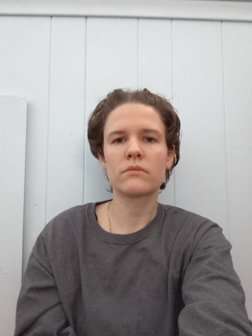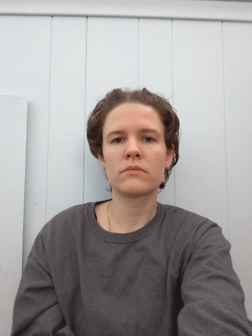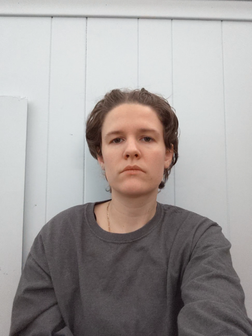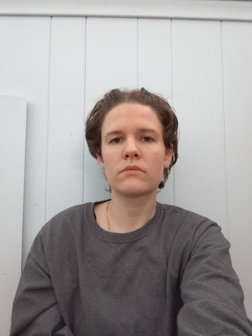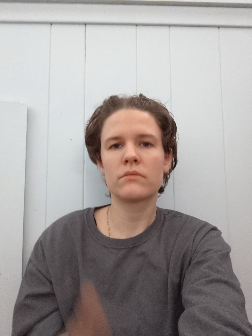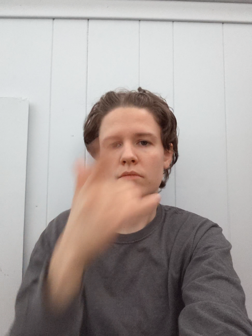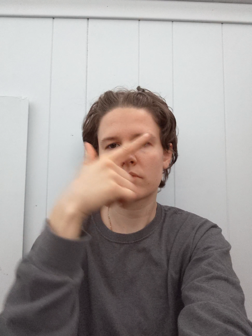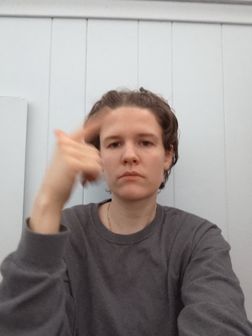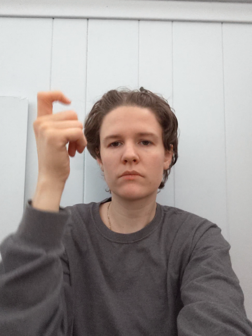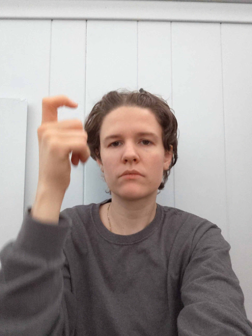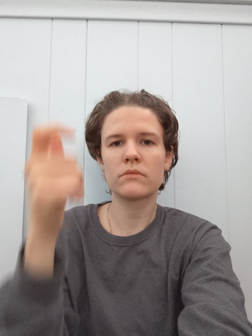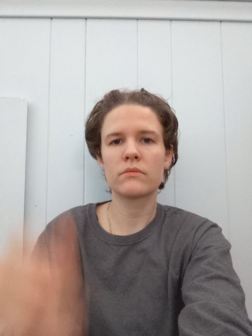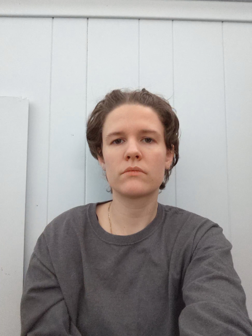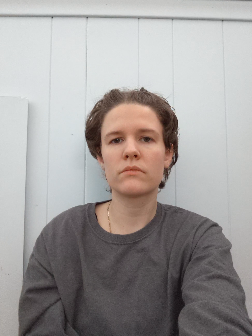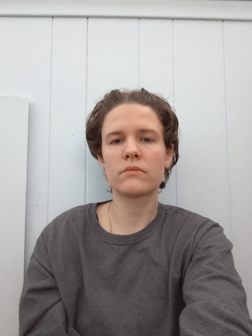because